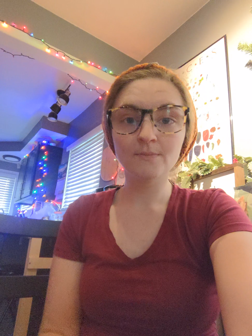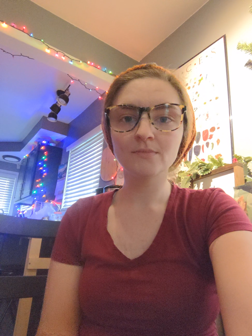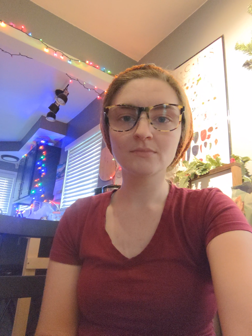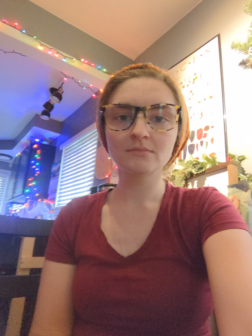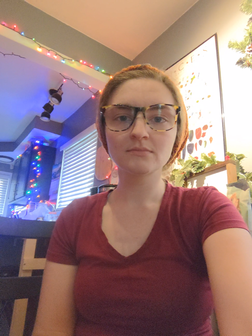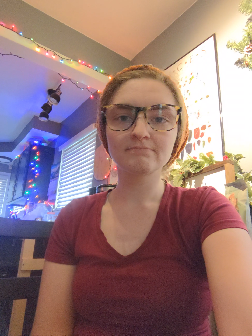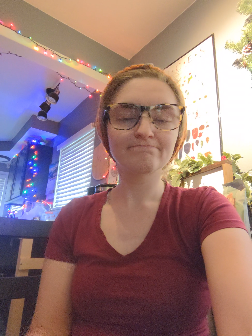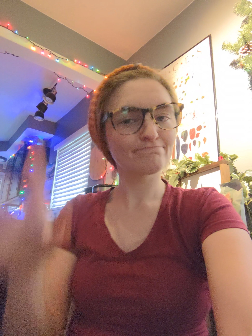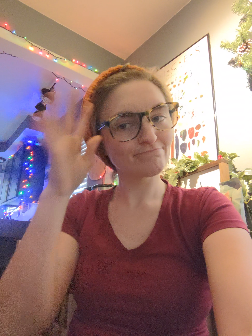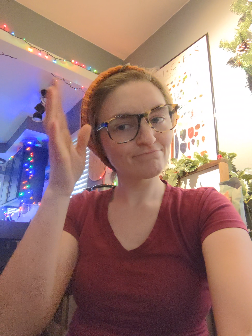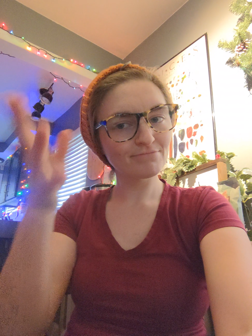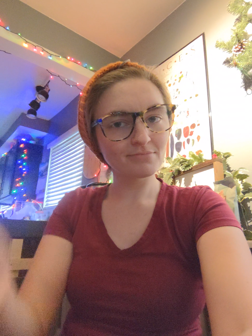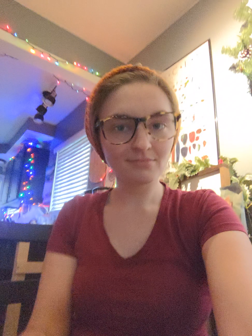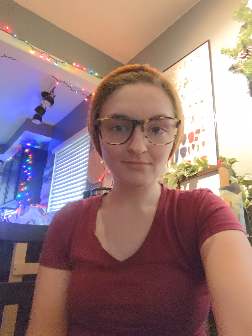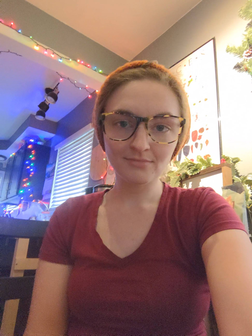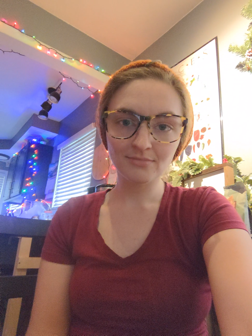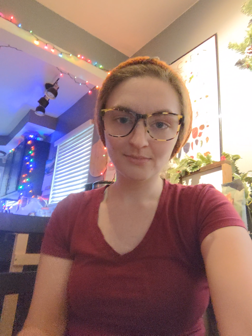pretend